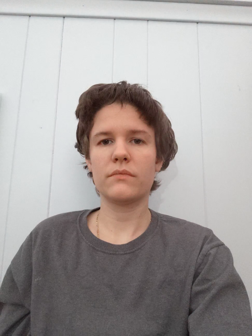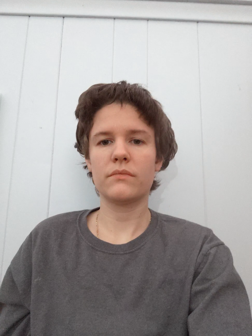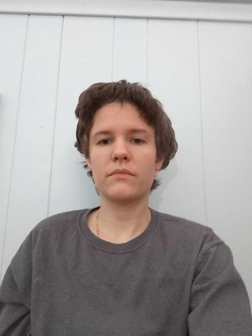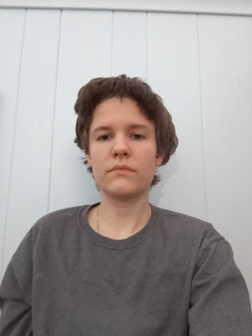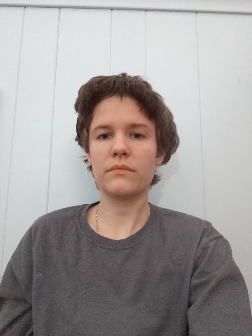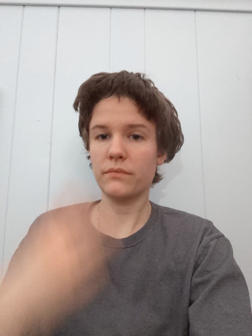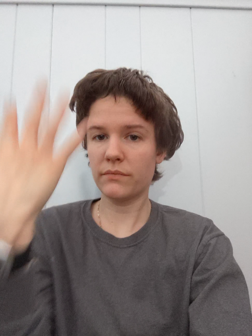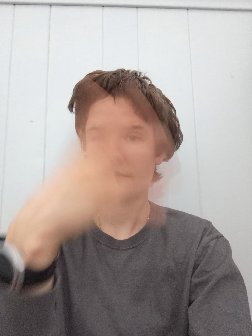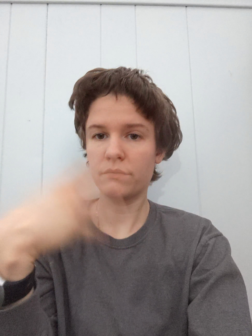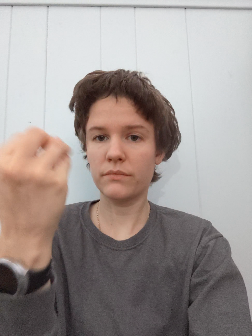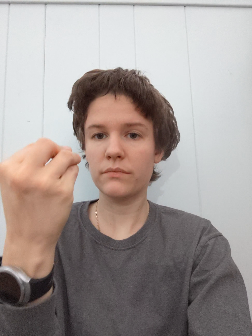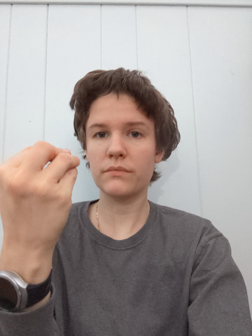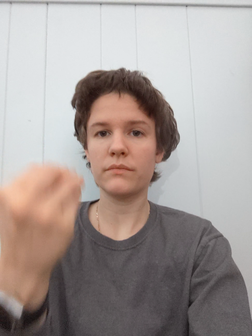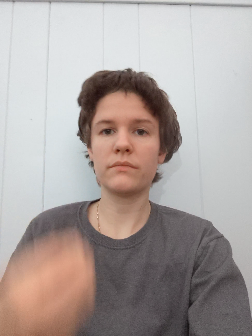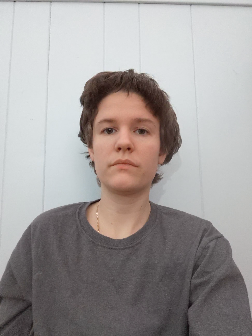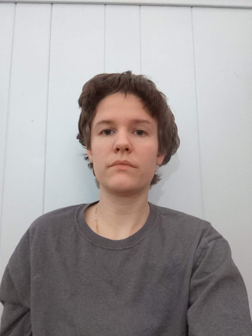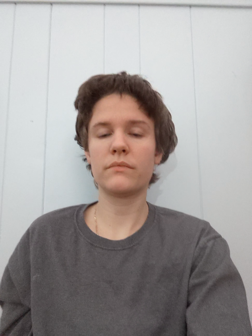pretty